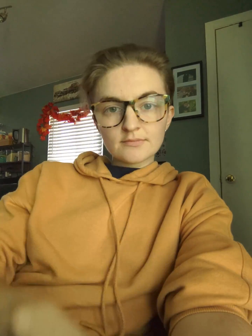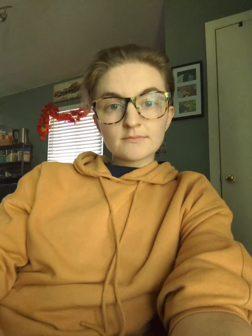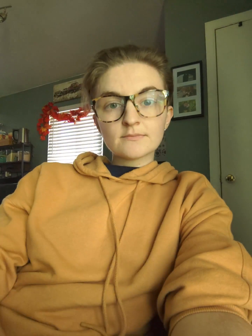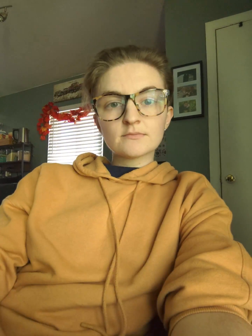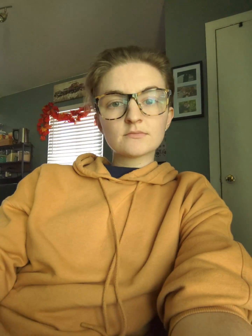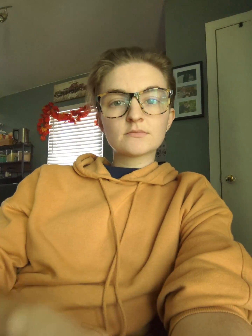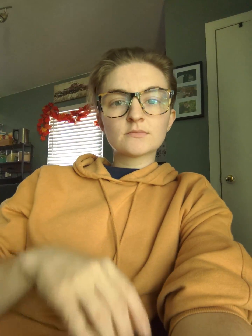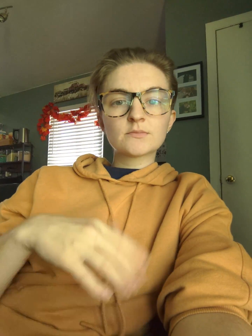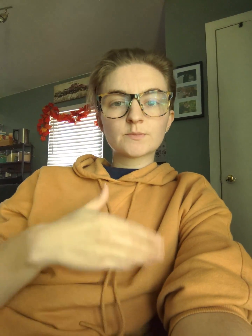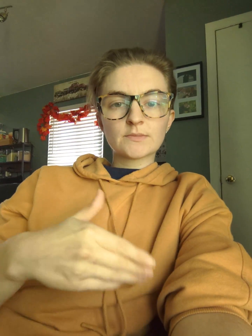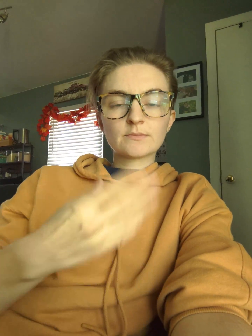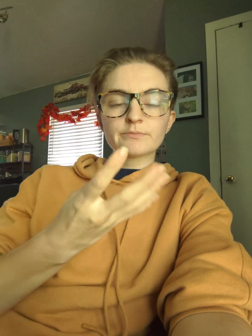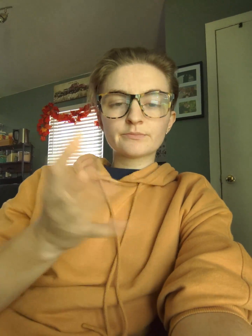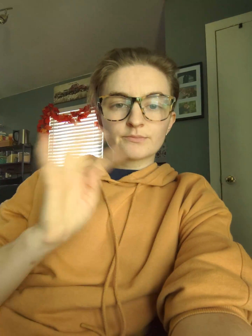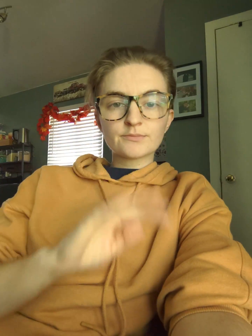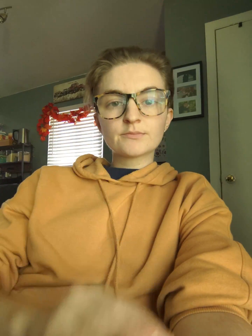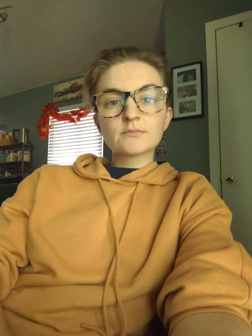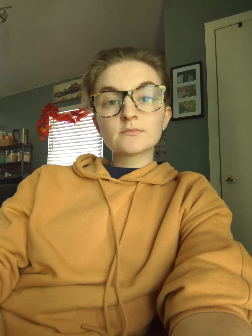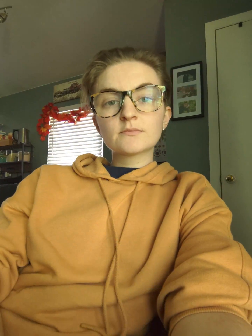crib